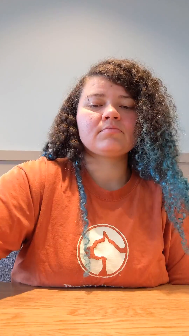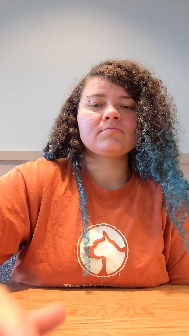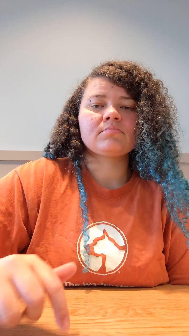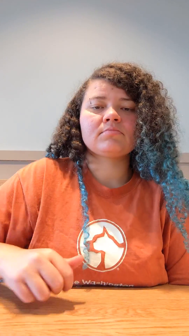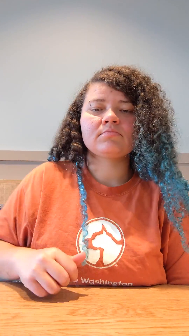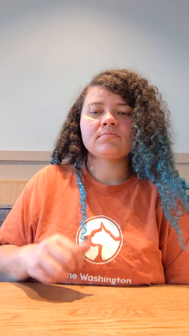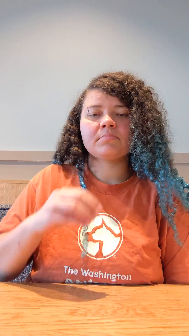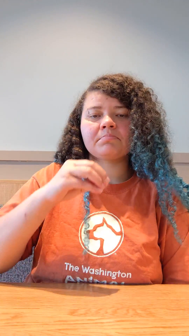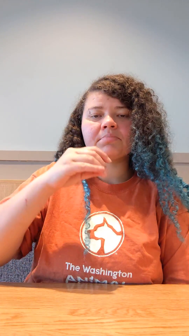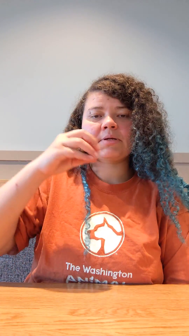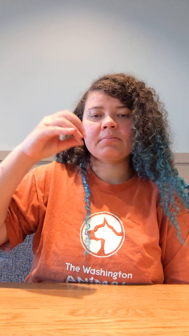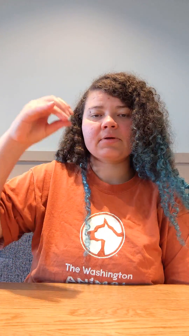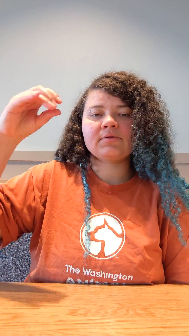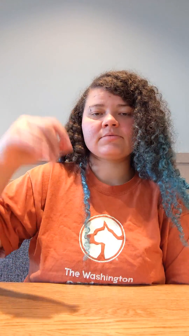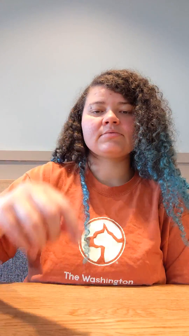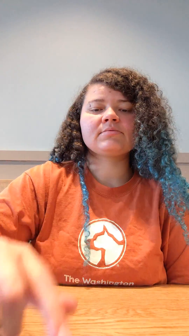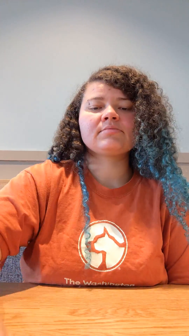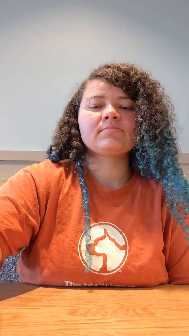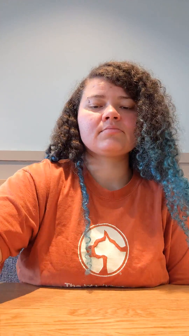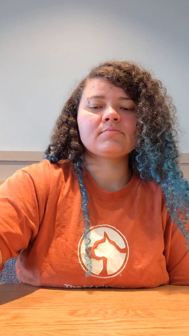bubbles